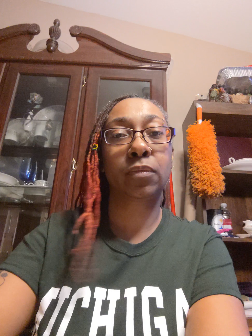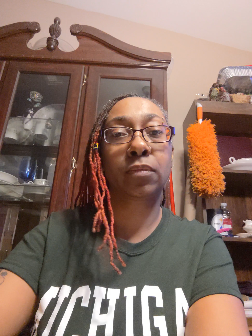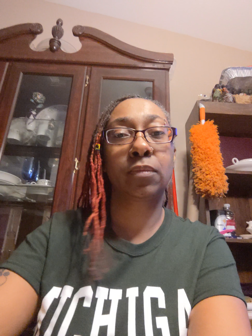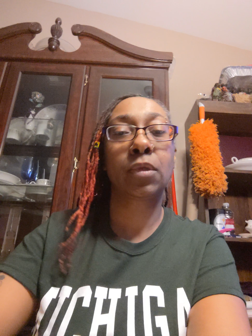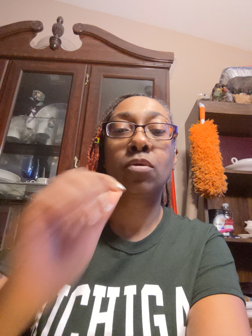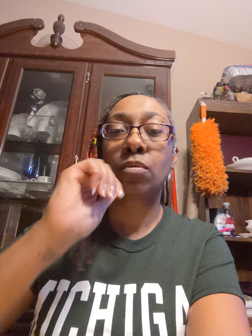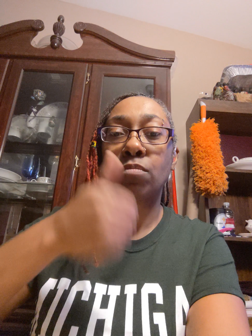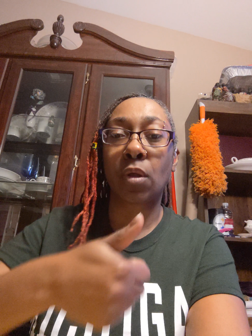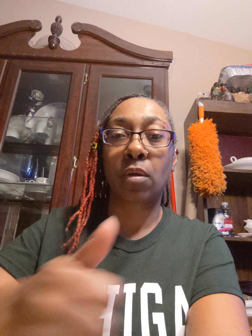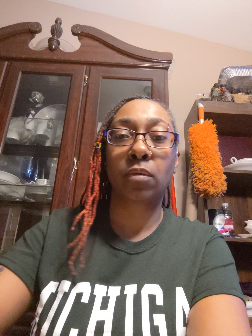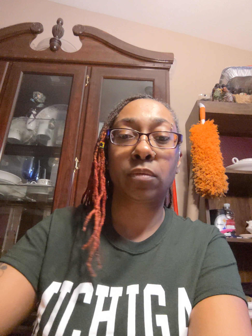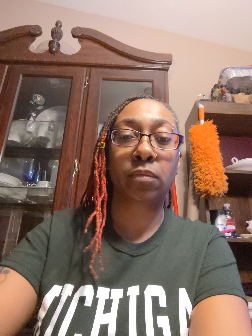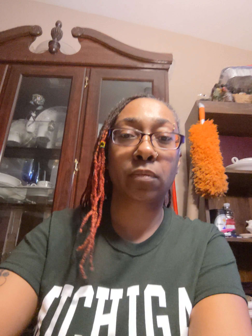tomorrow